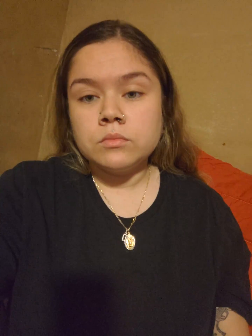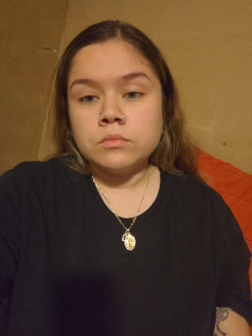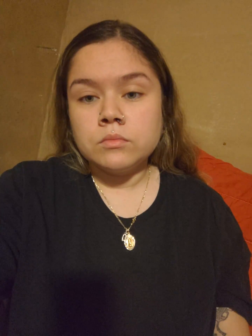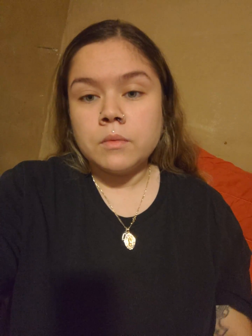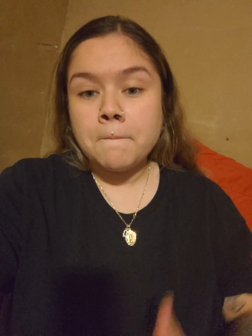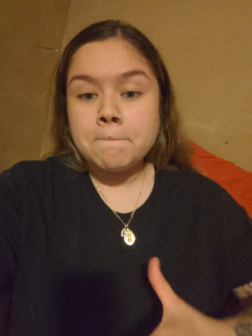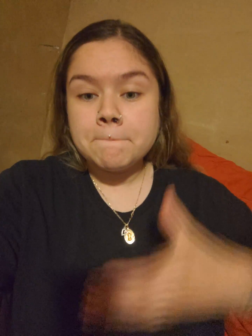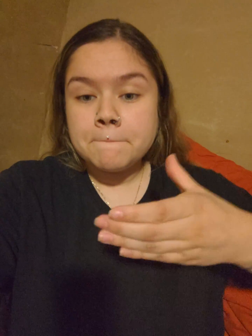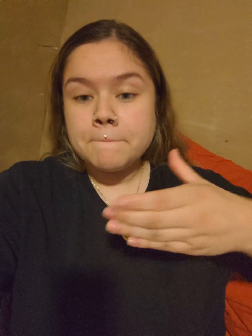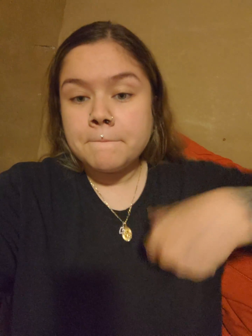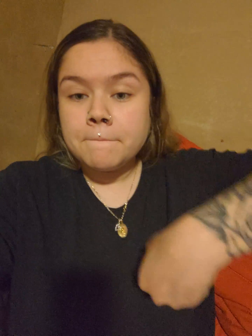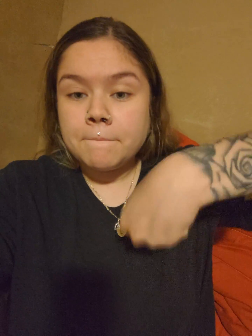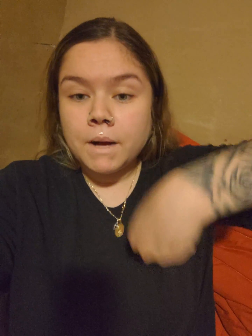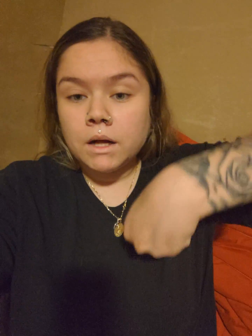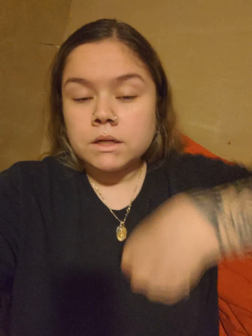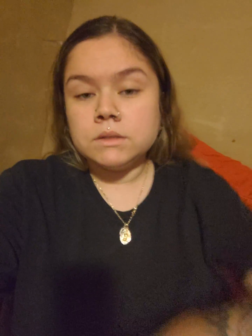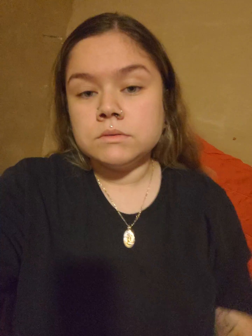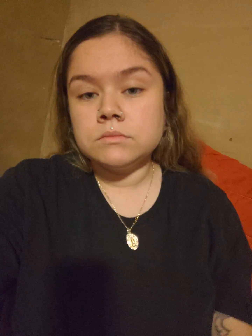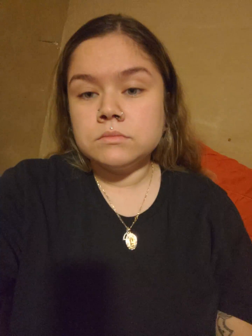bucket